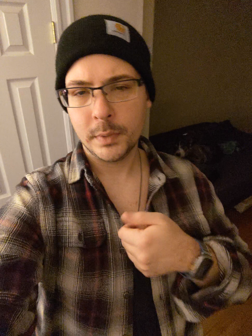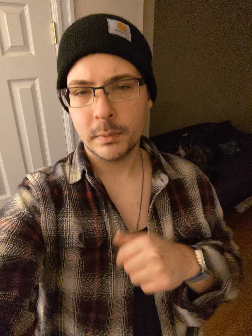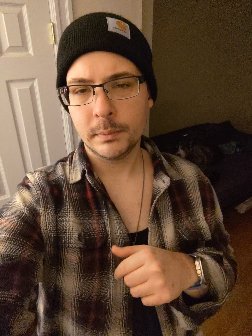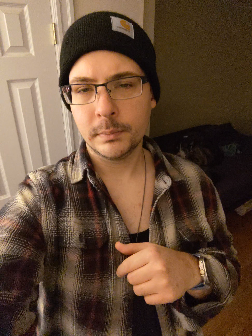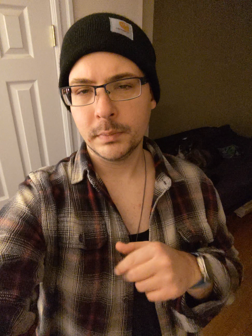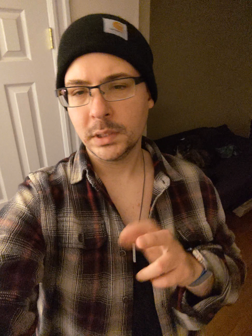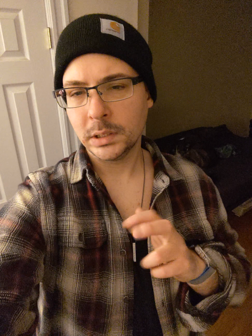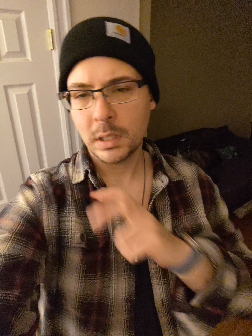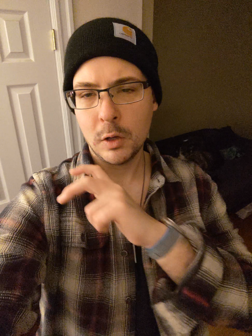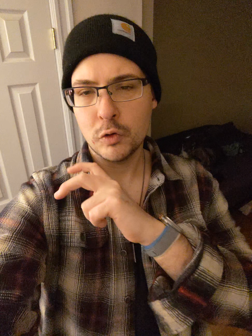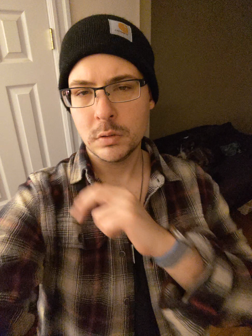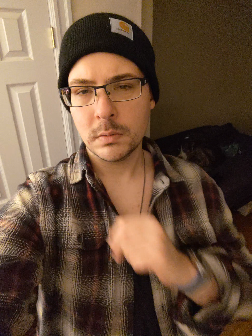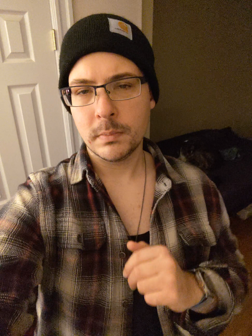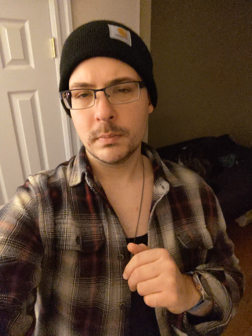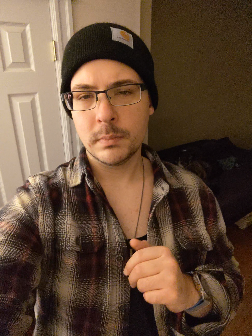stairs